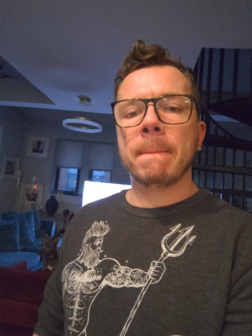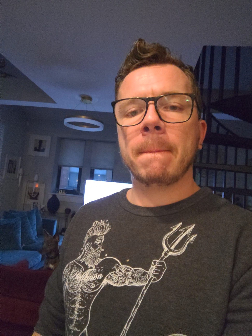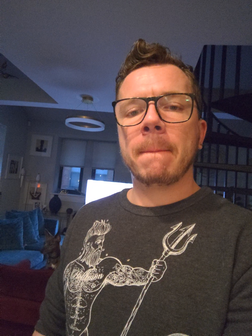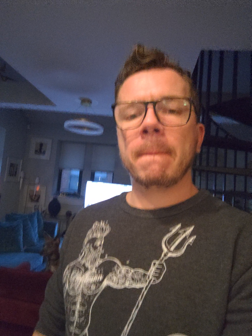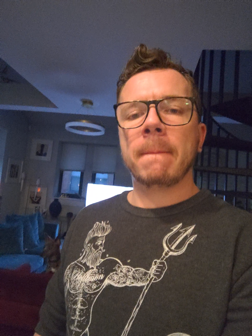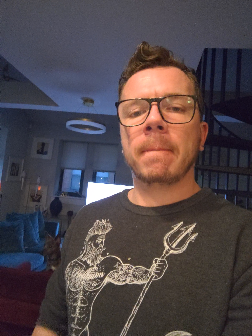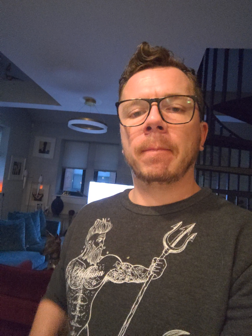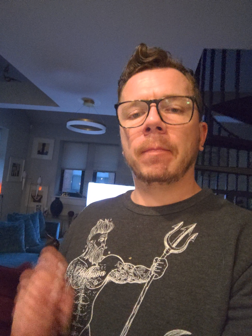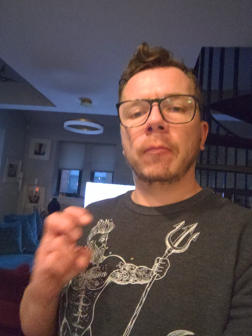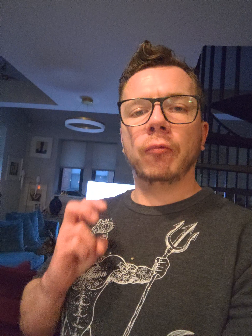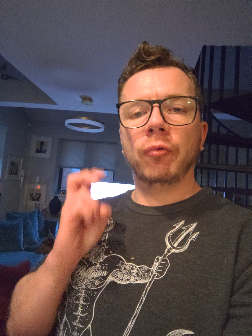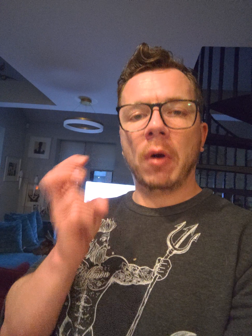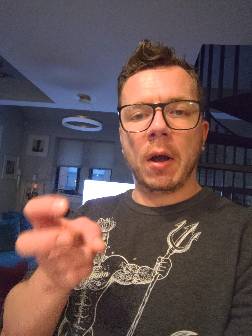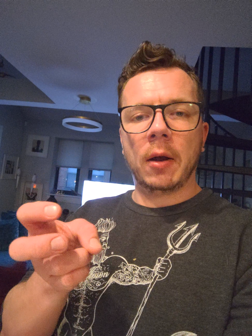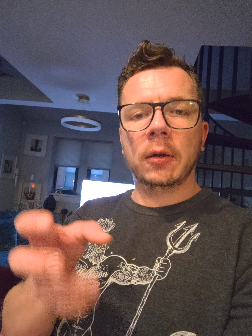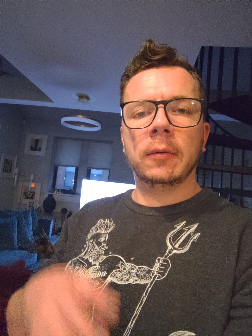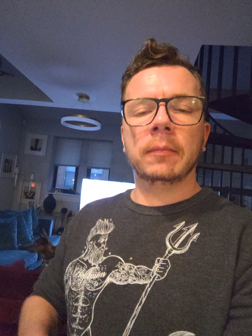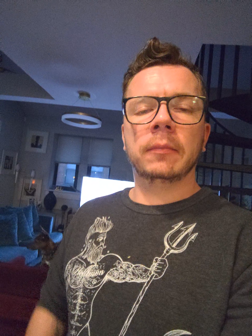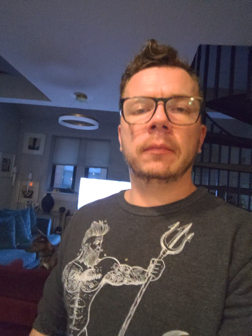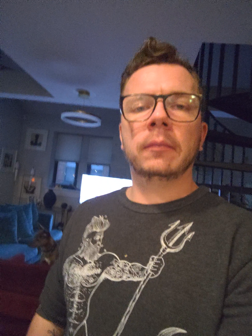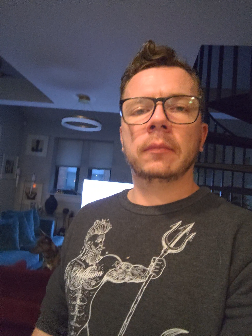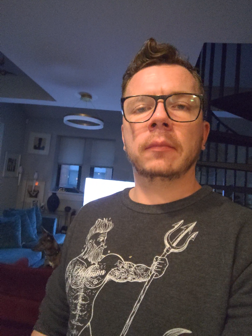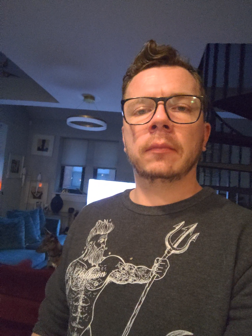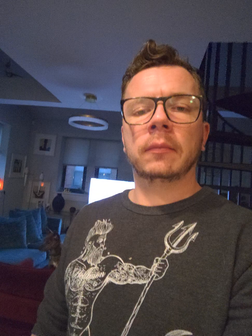ride